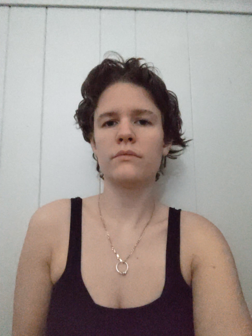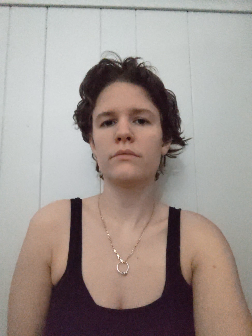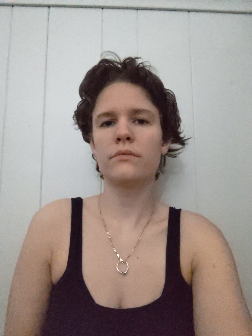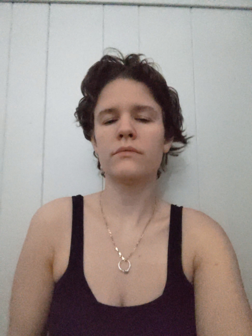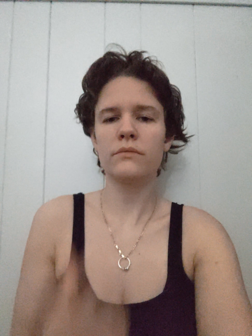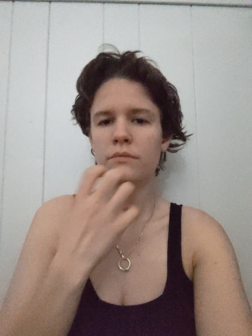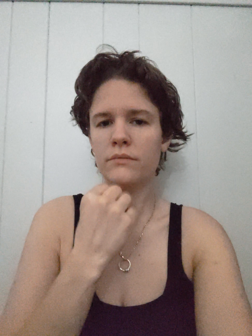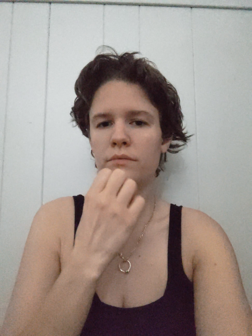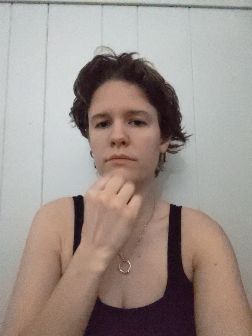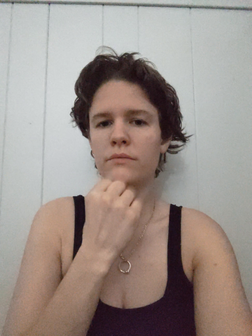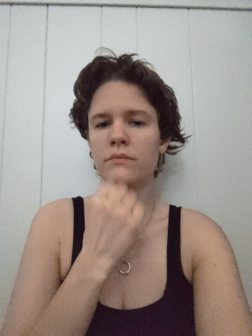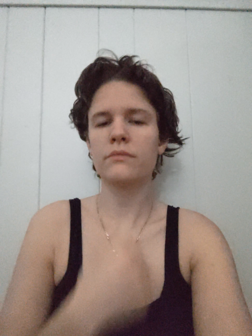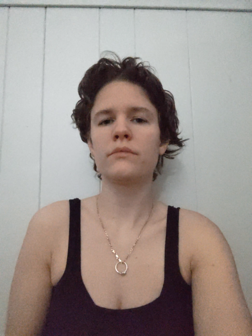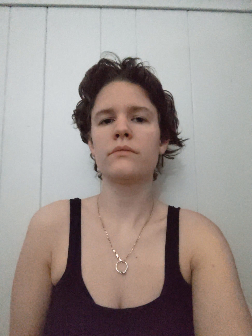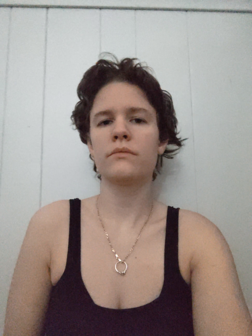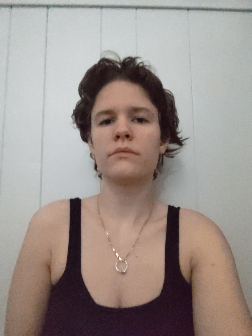underwear